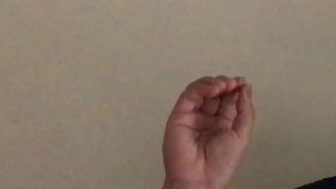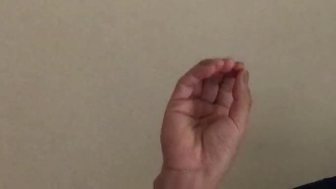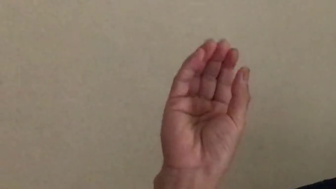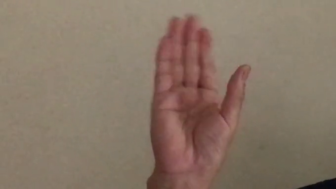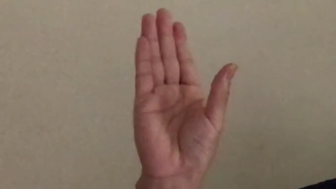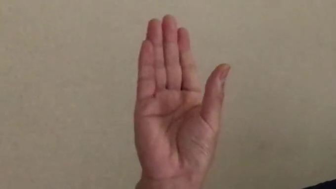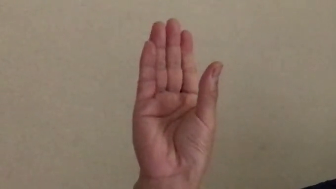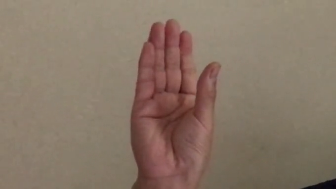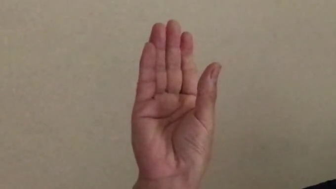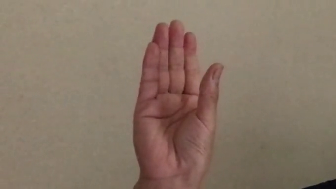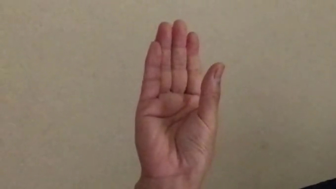य